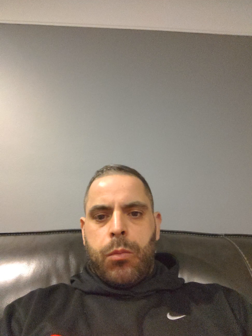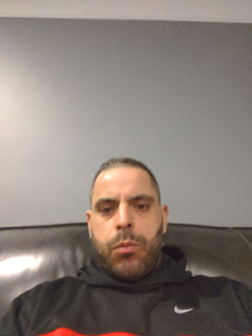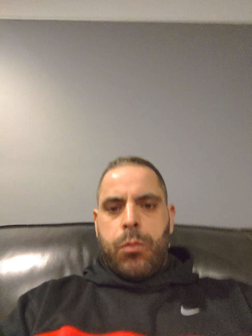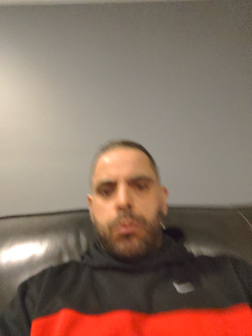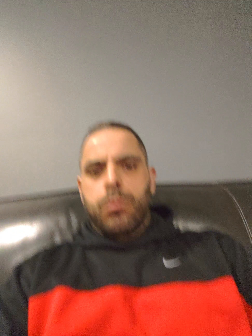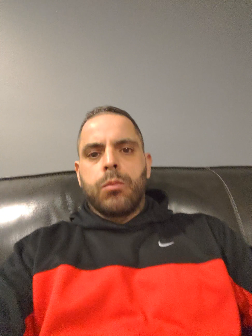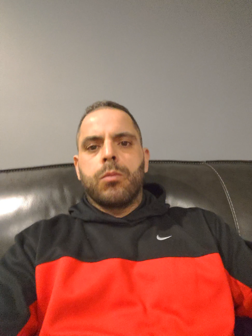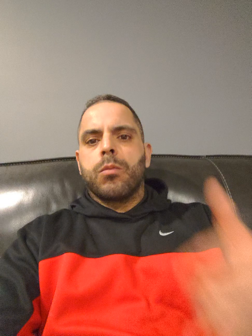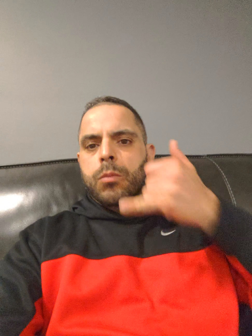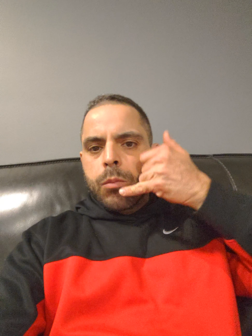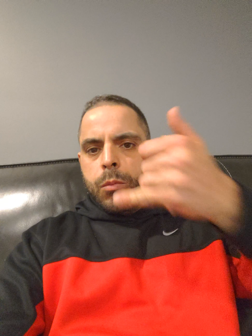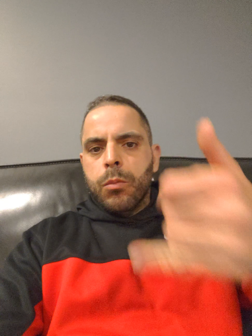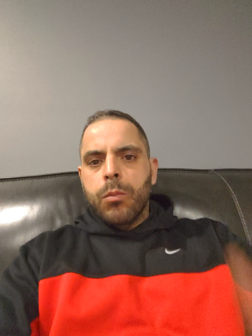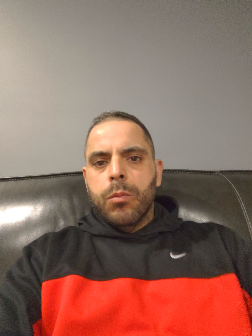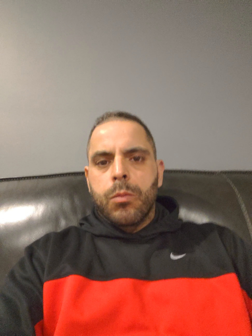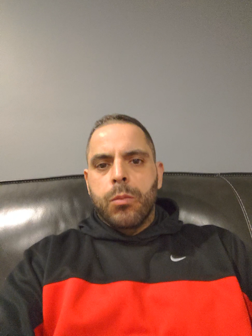call on the phone